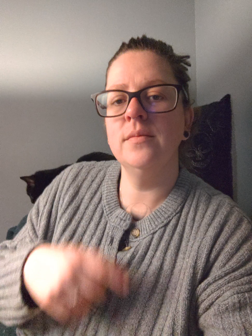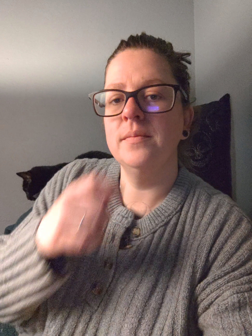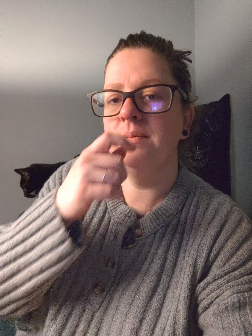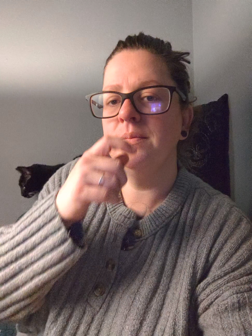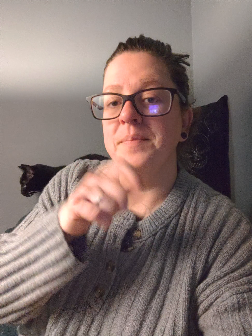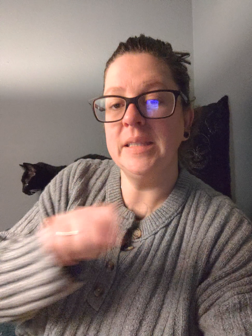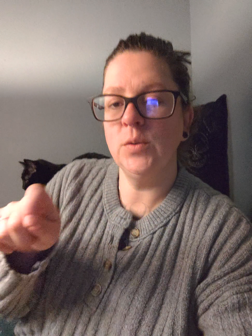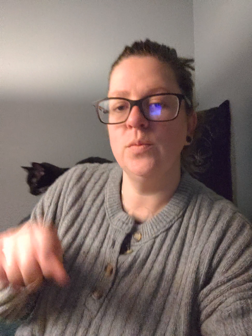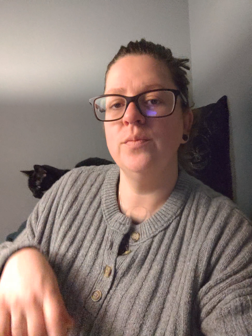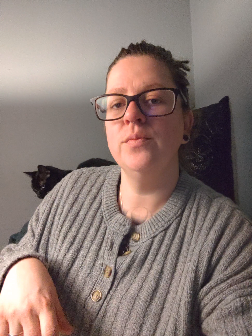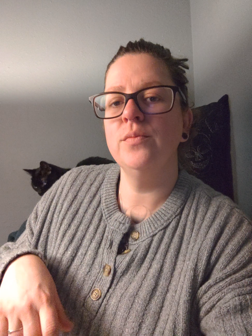pencil